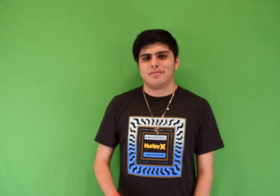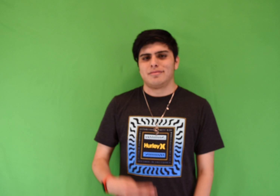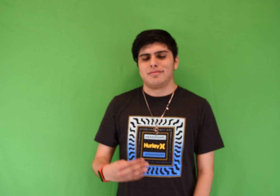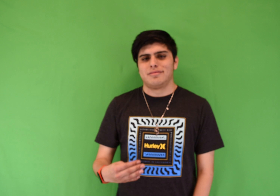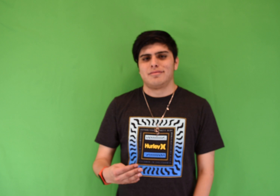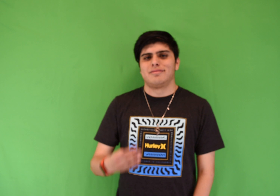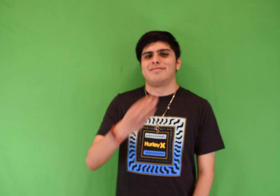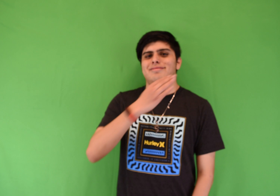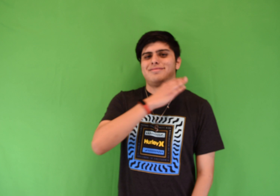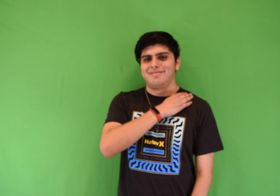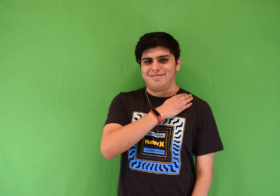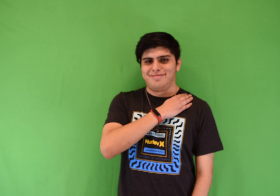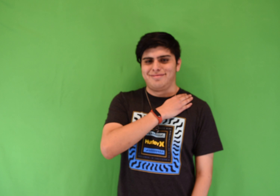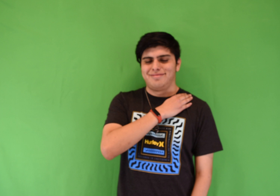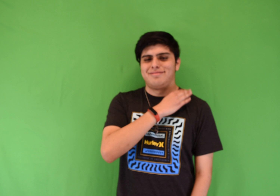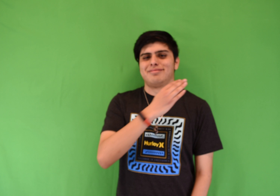bueno